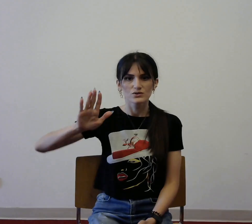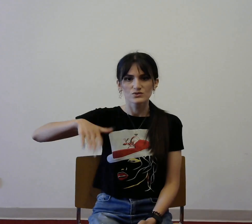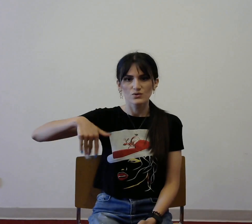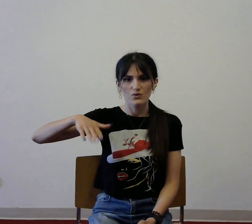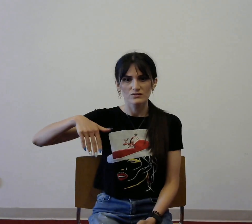sonra